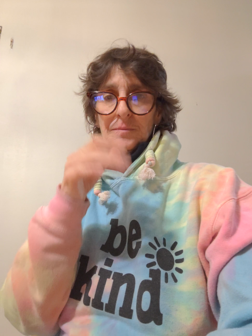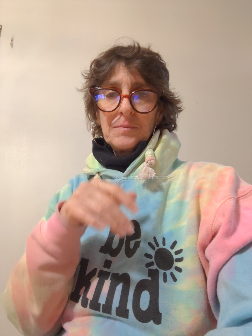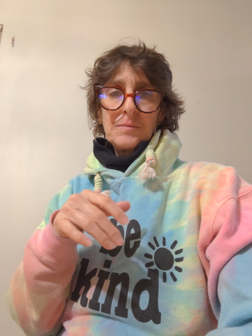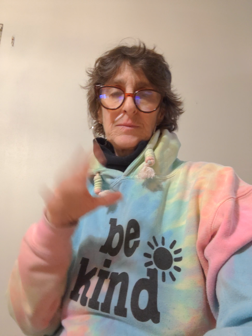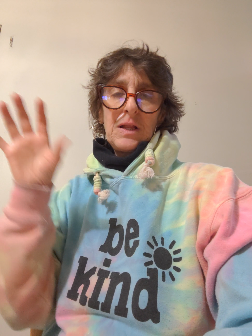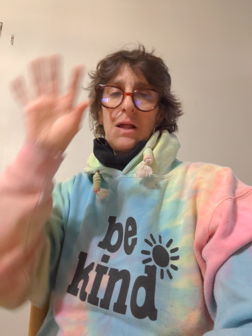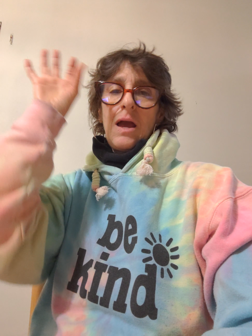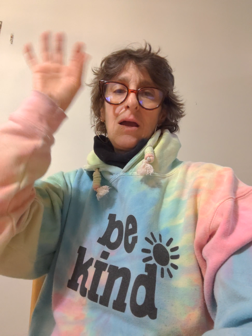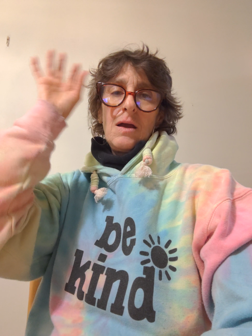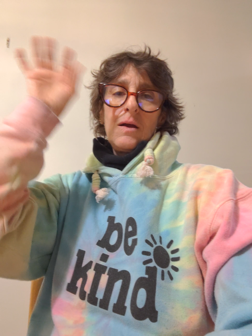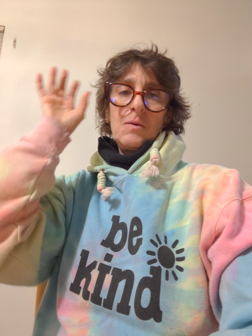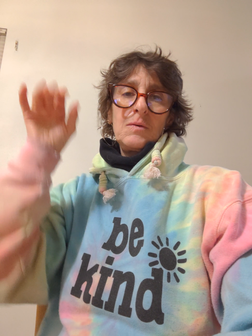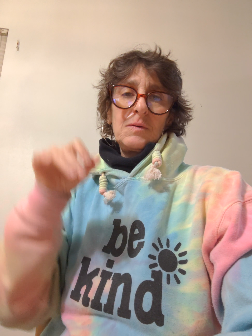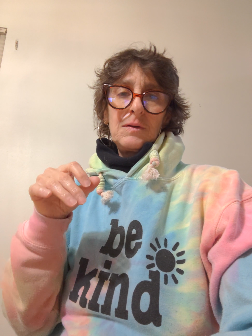cloud